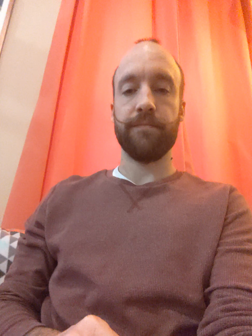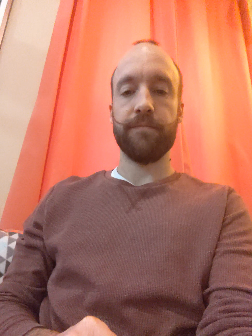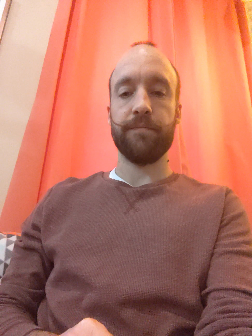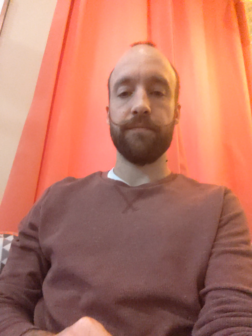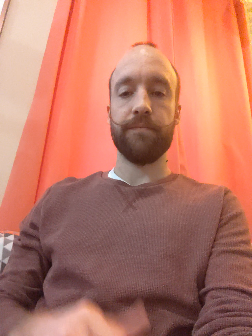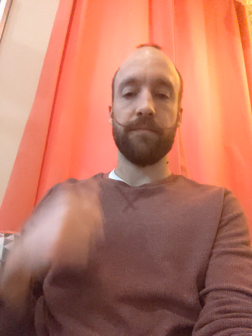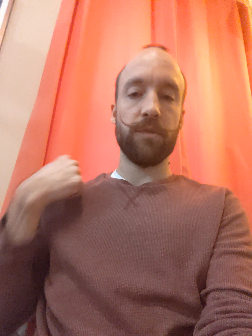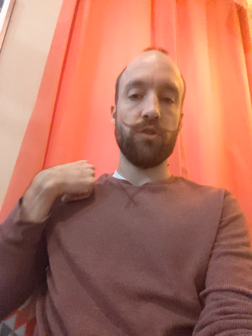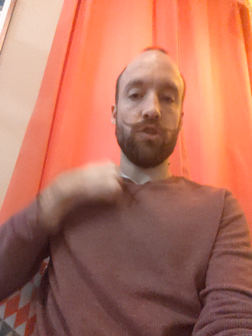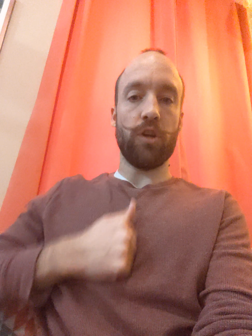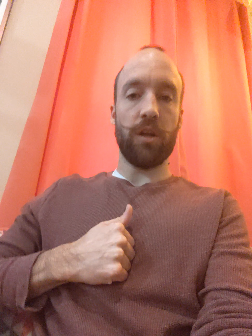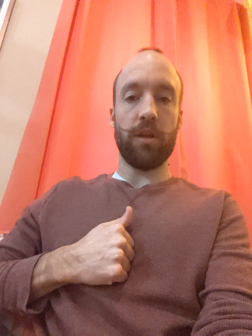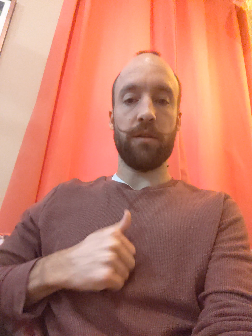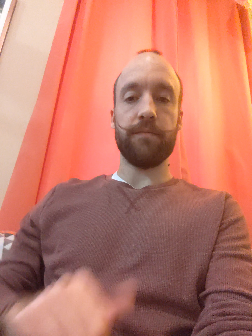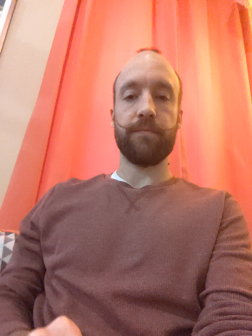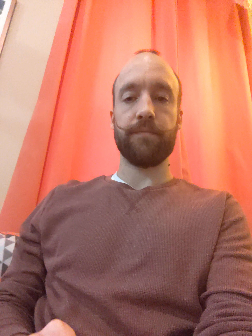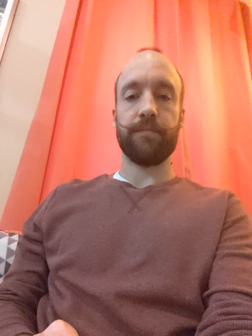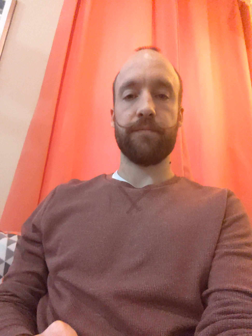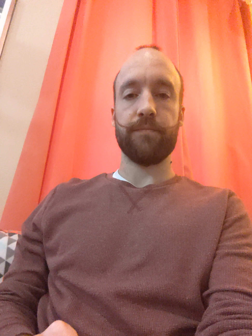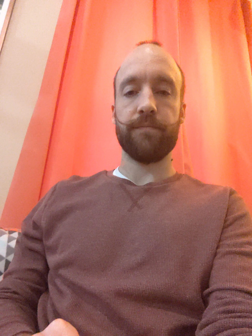jacket